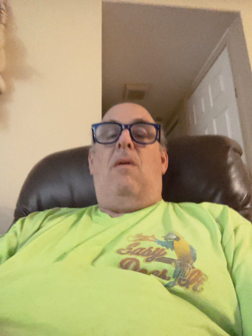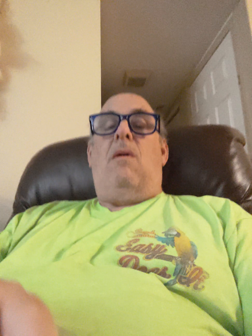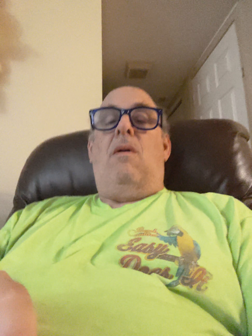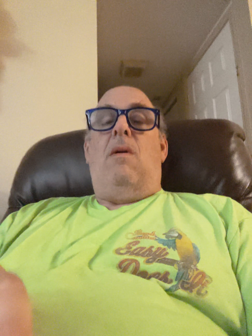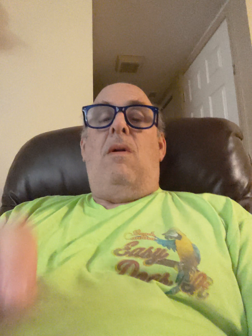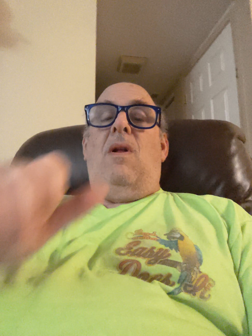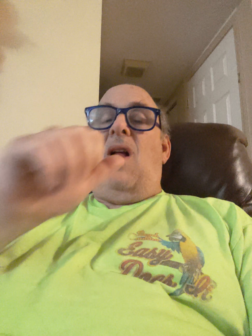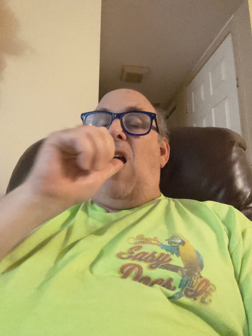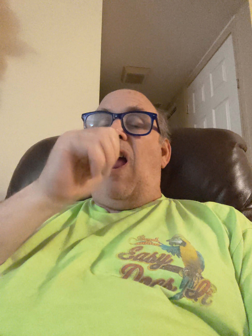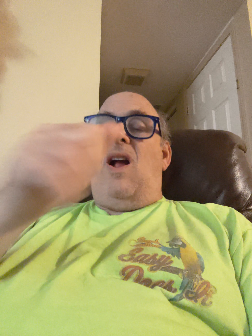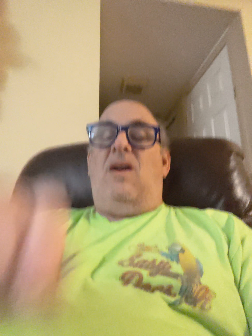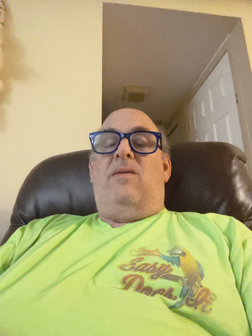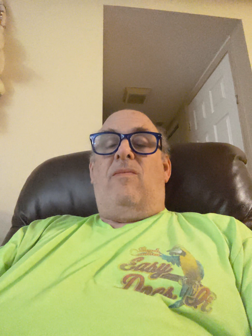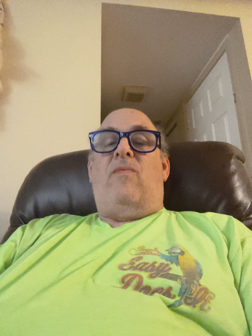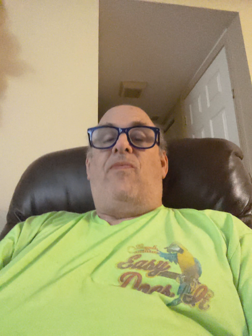nuts